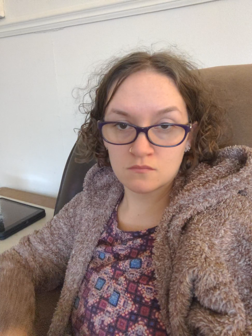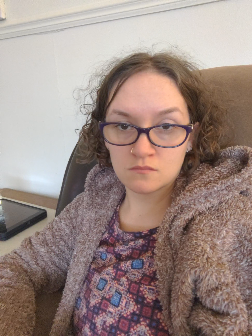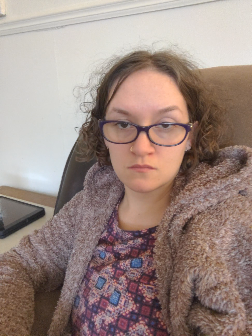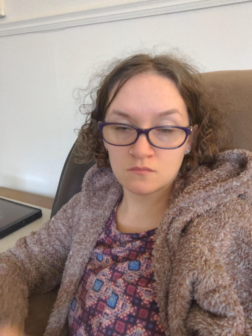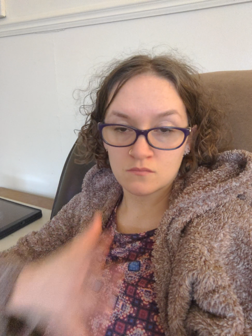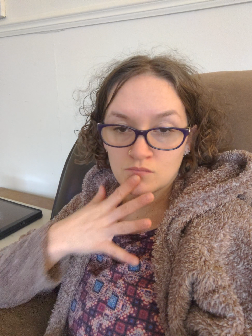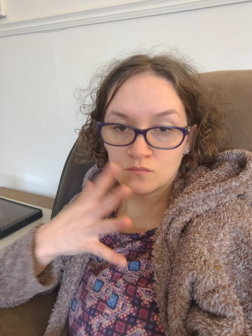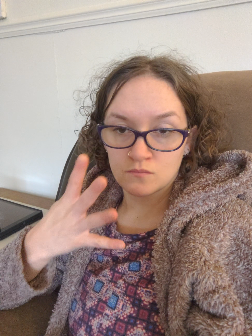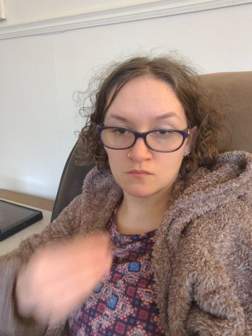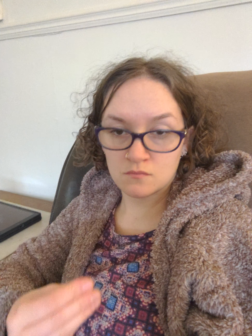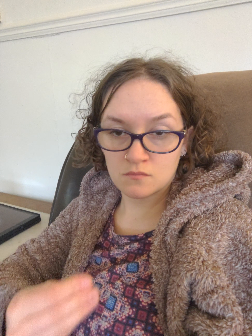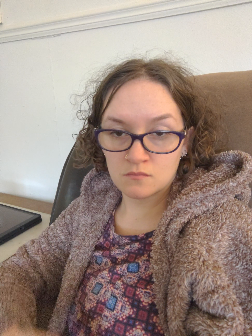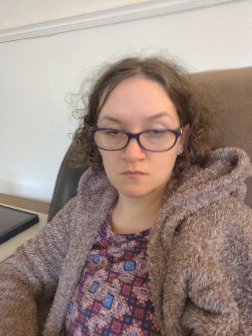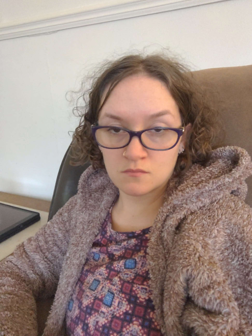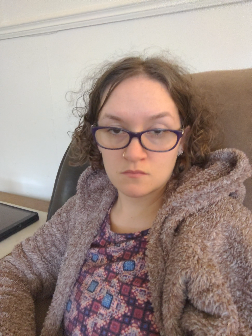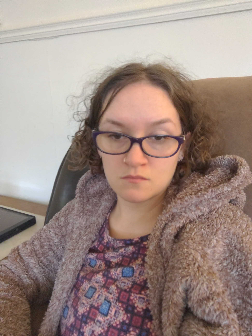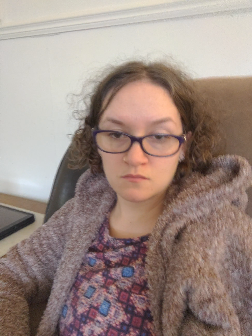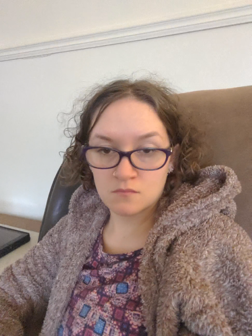wet